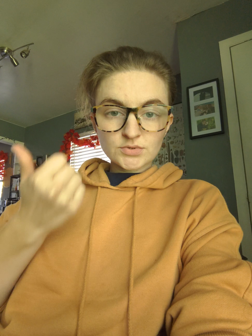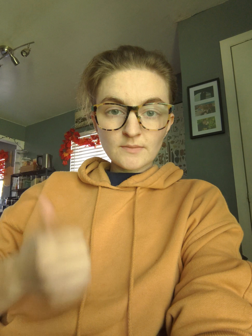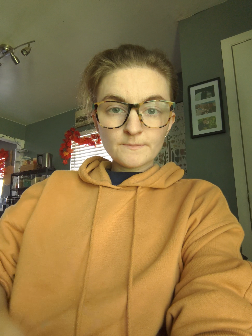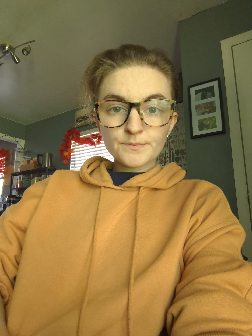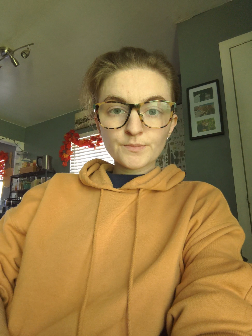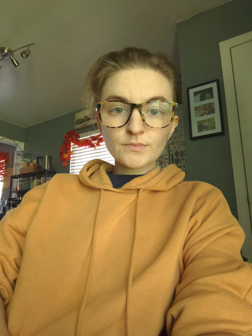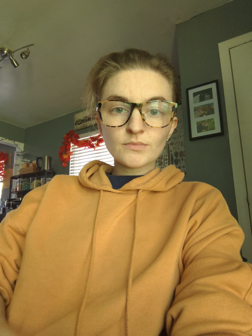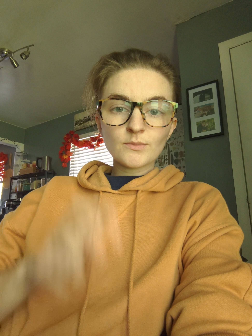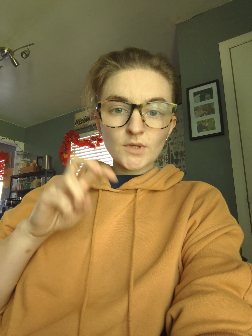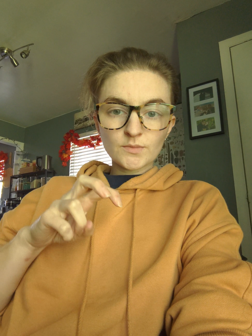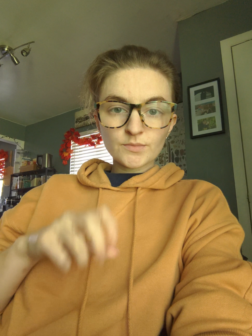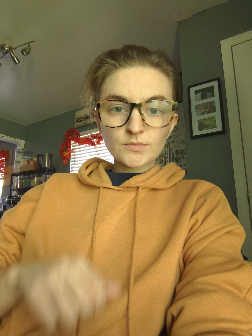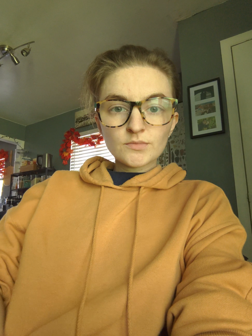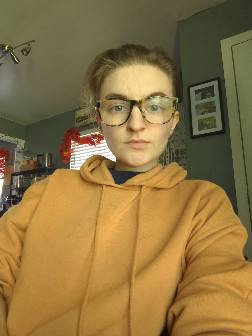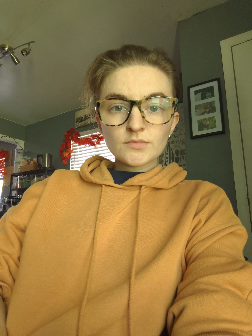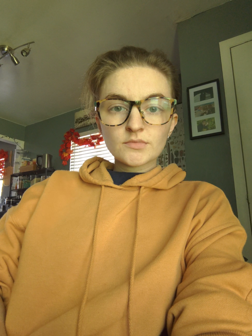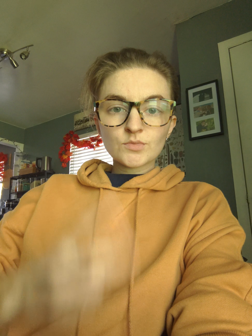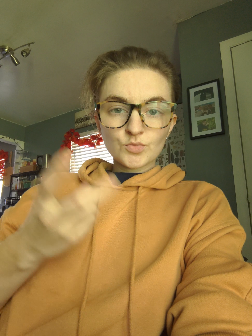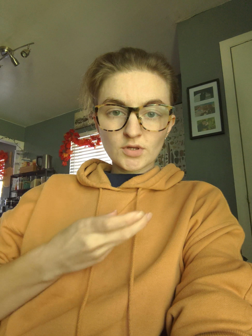potato